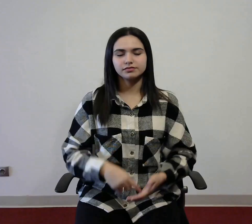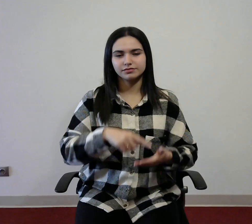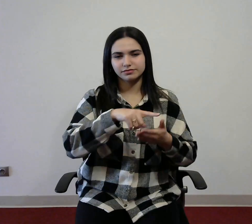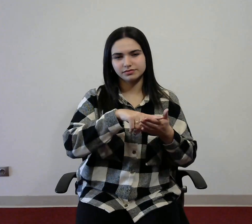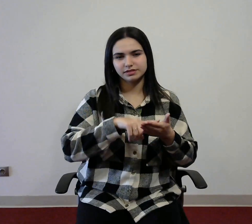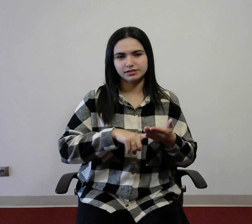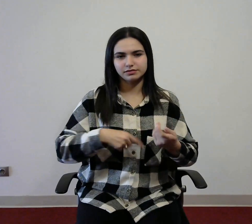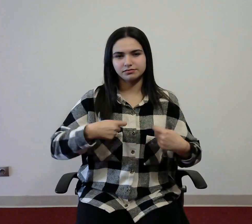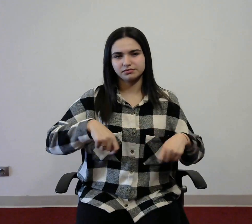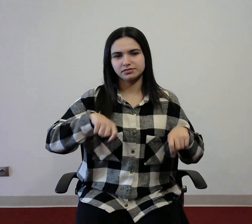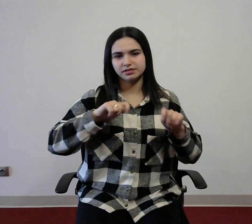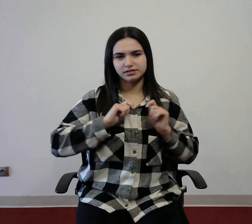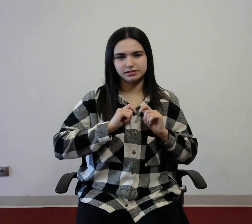etibarnamə